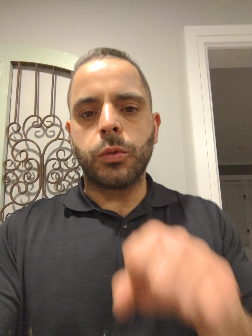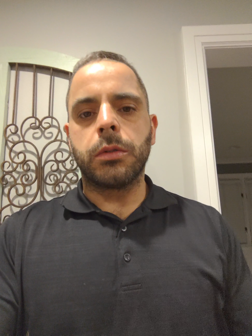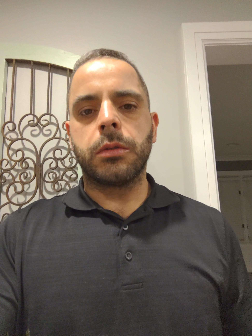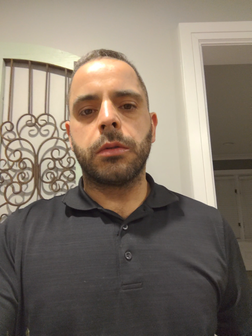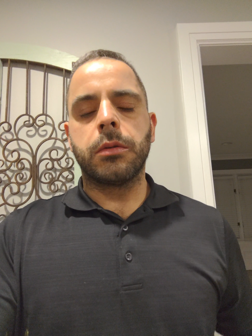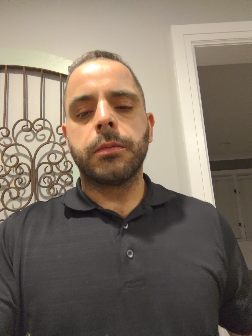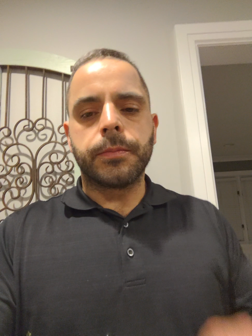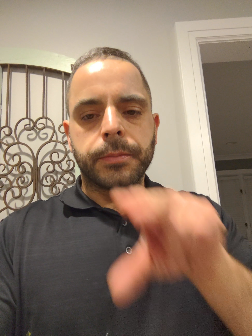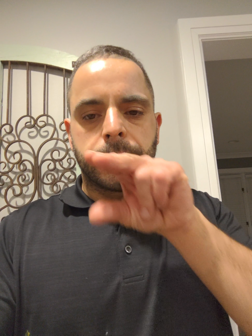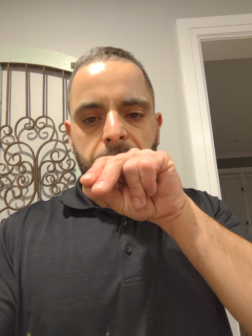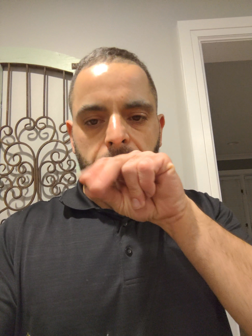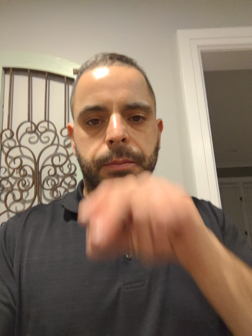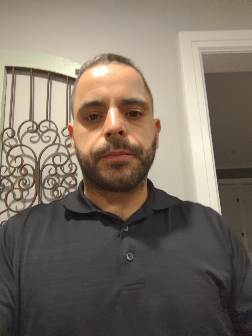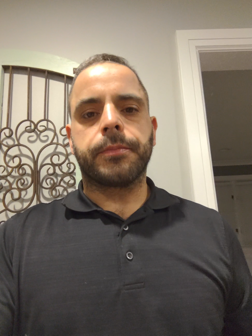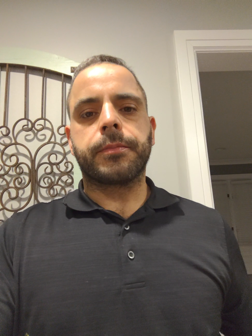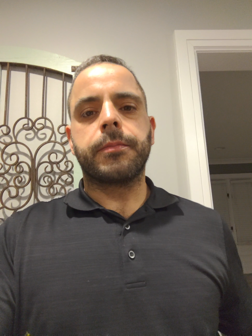duck